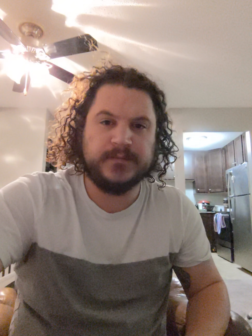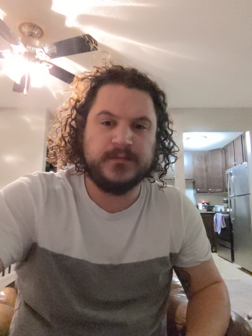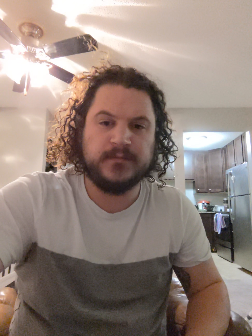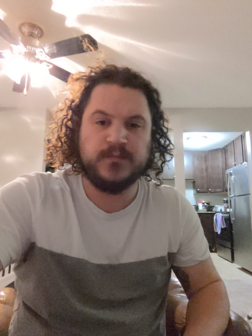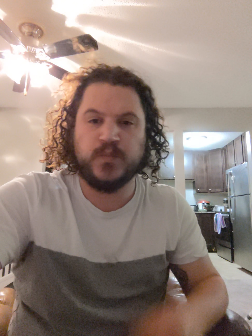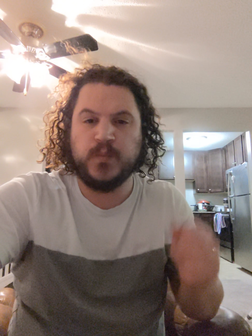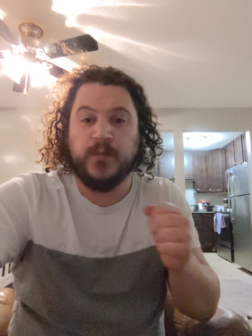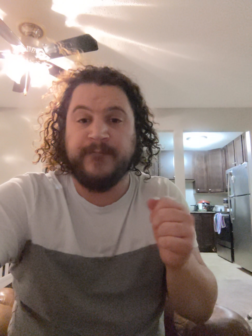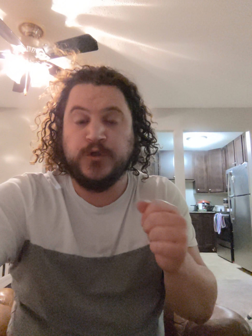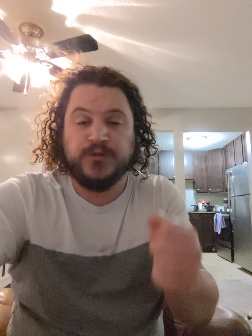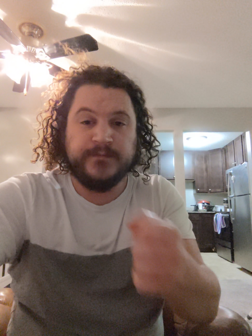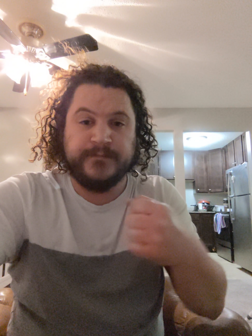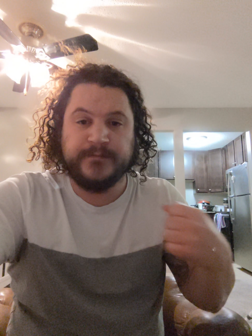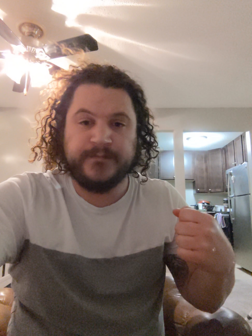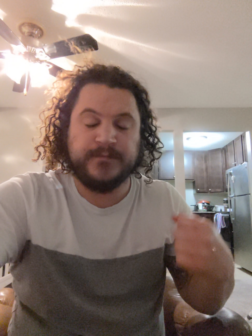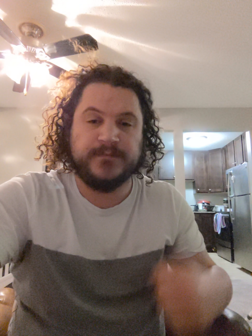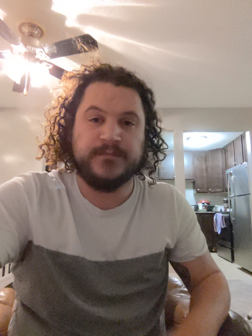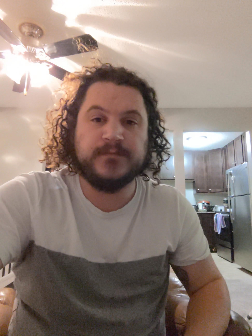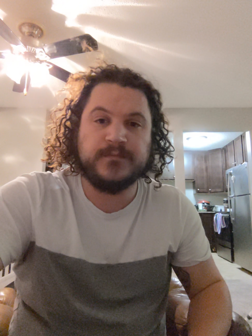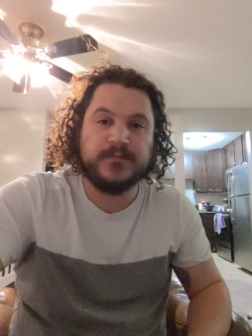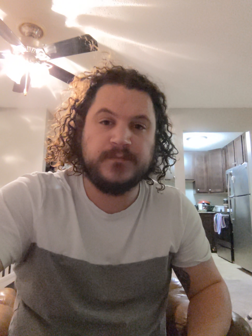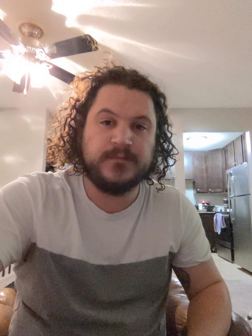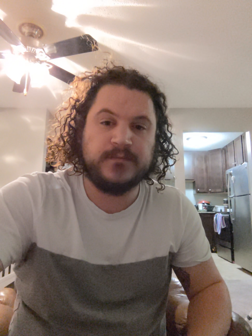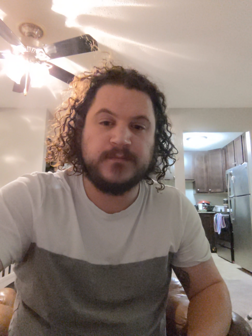refrigerator